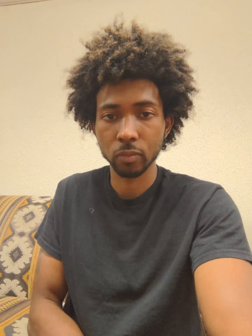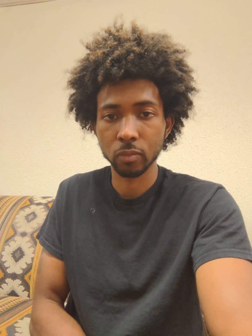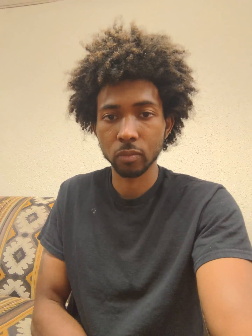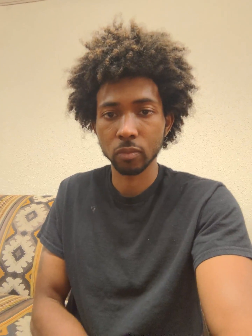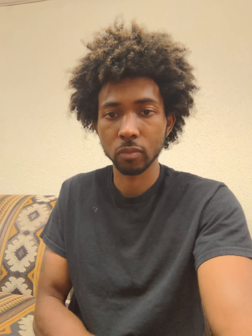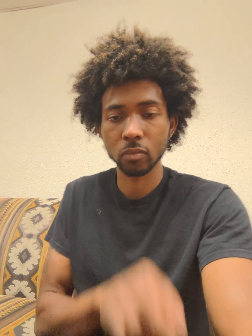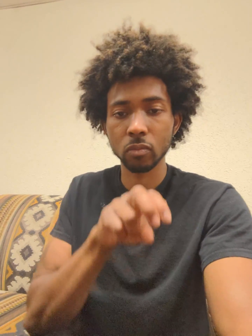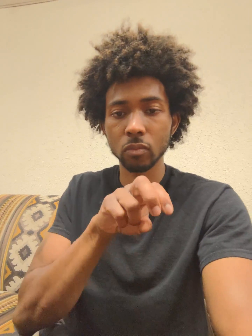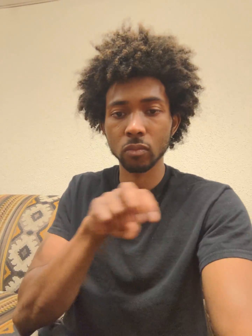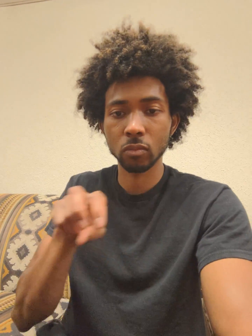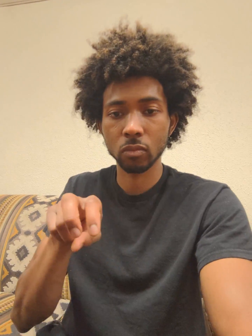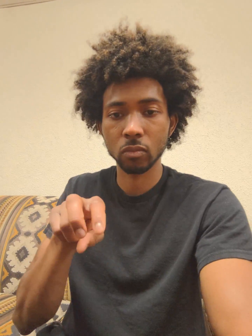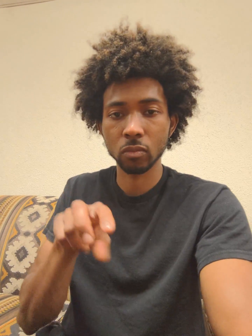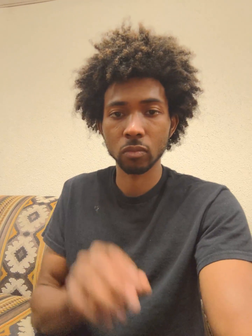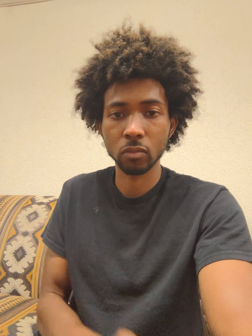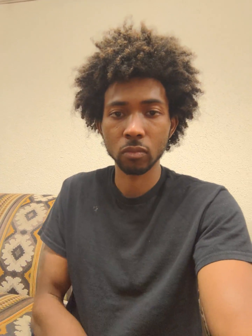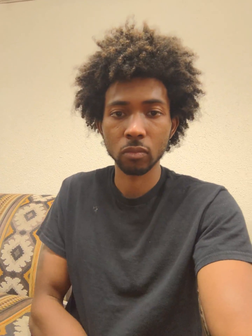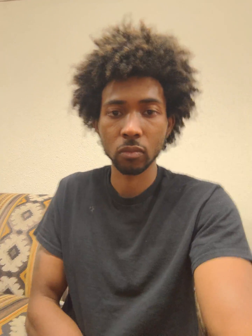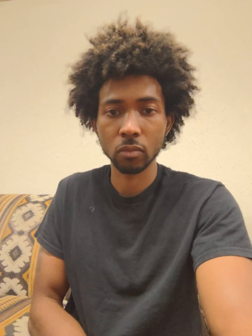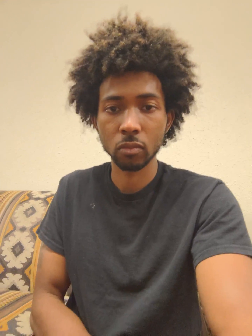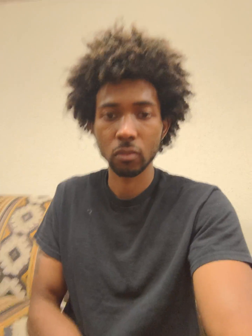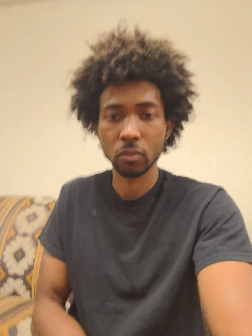porch